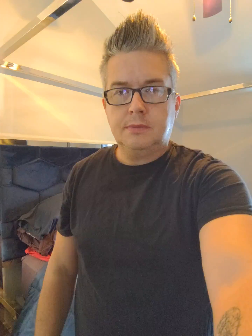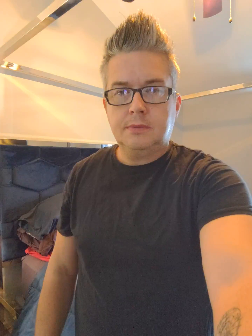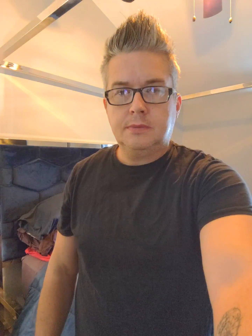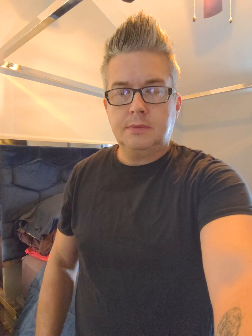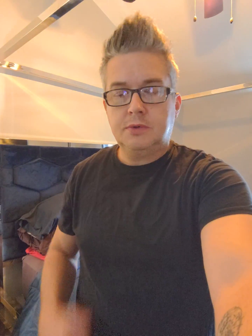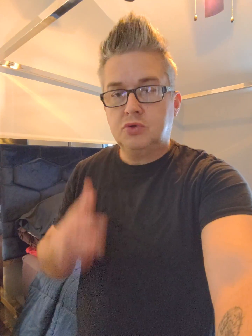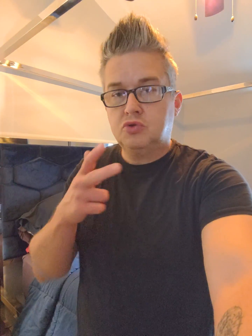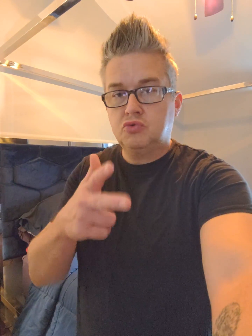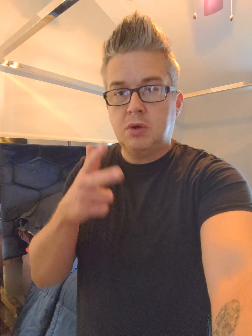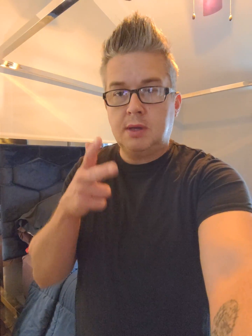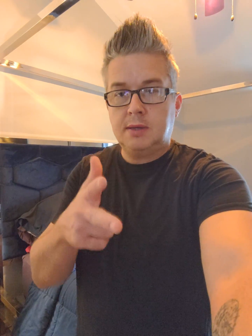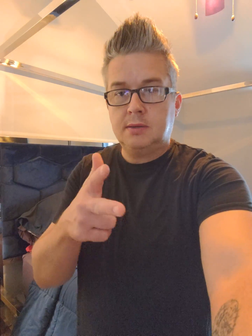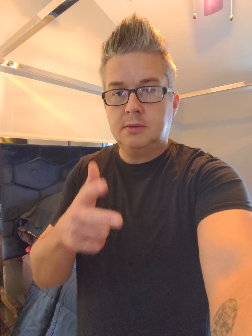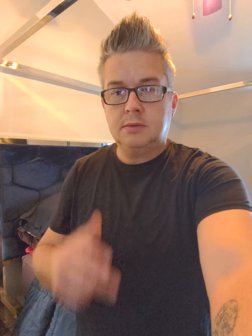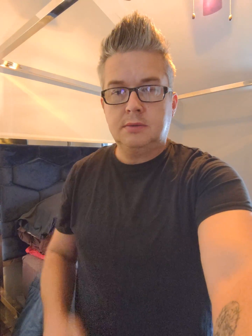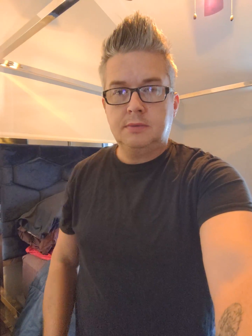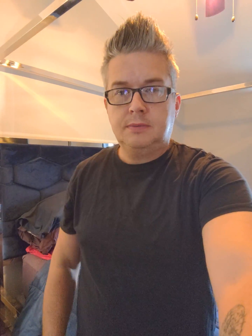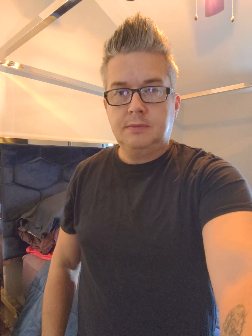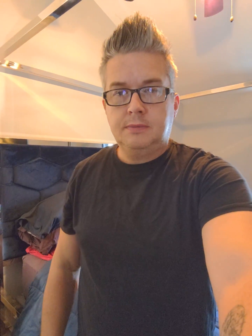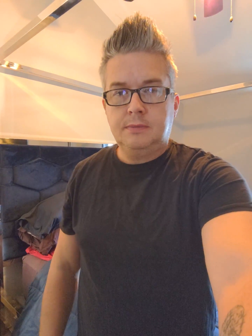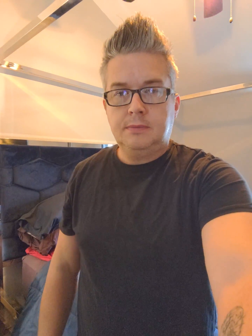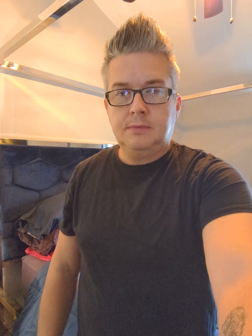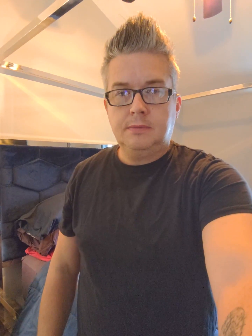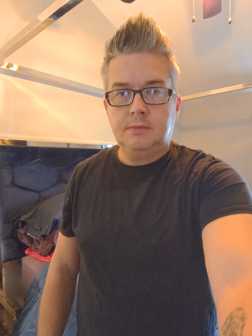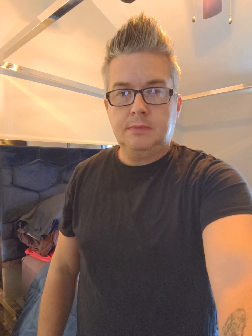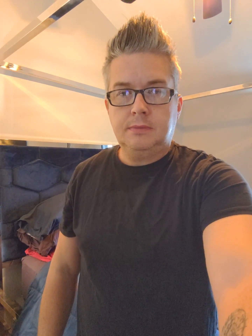garage